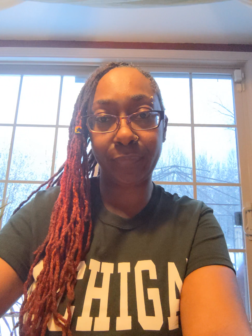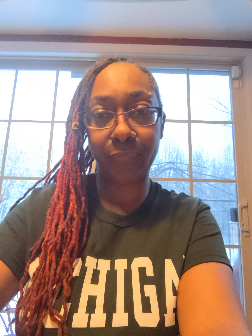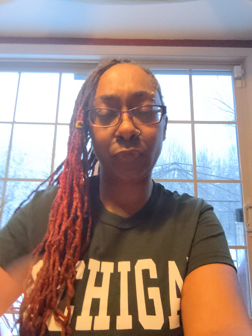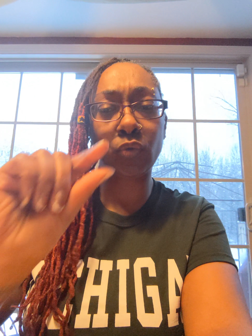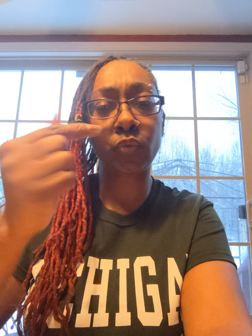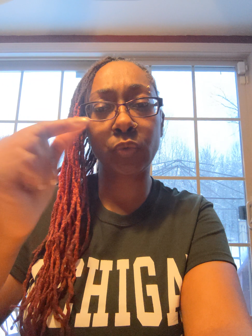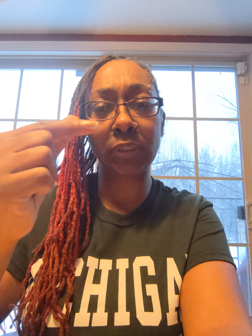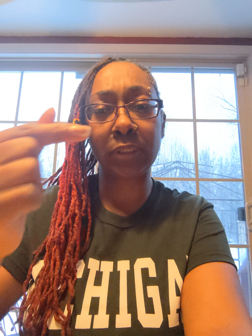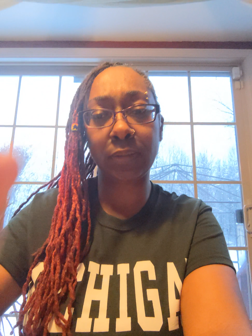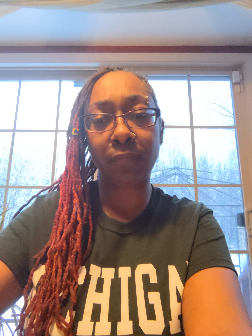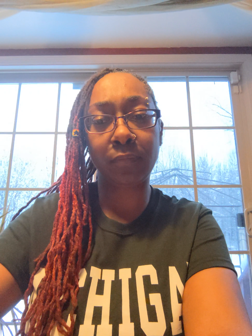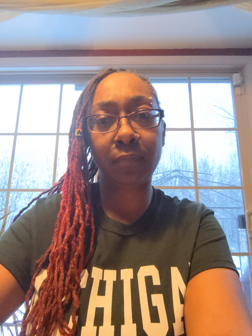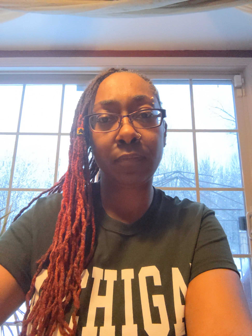green